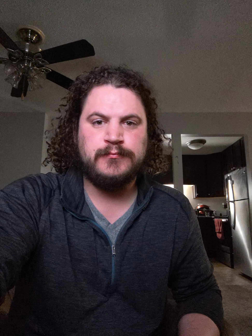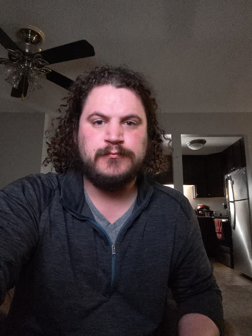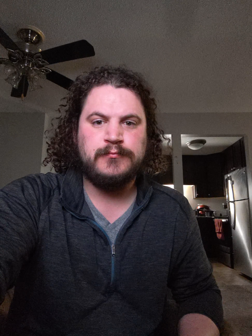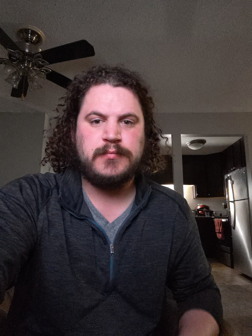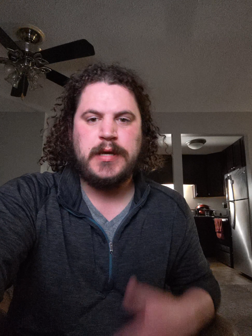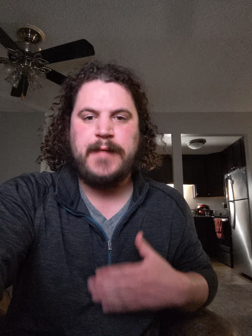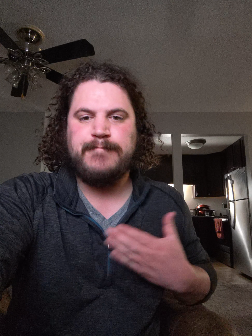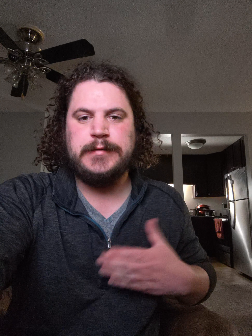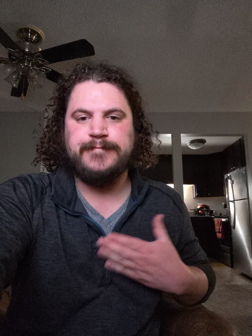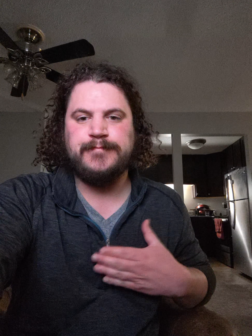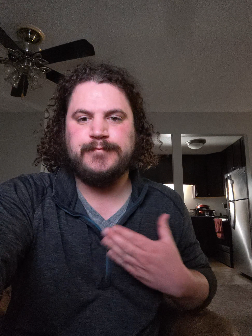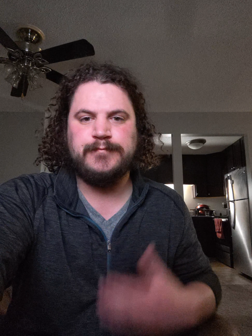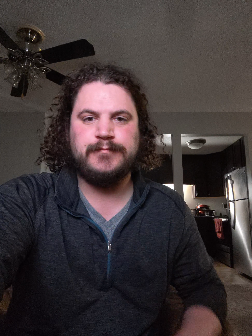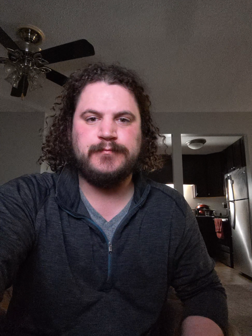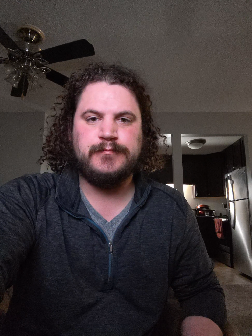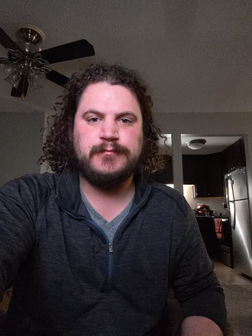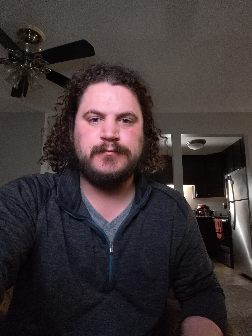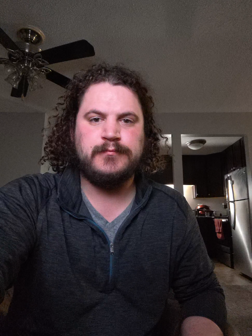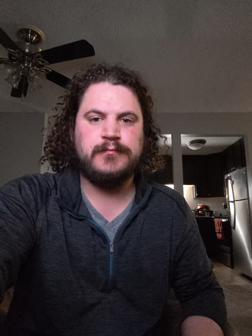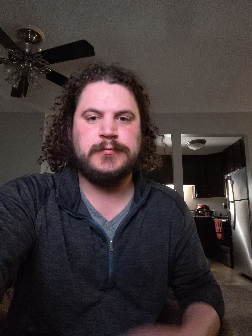happy